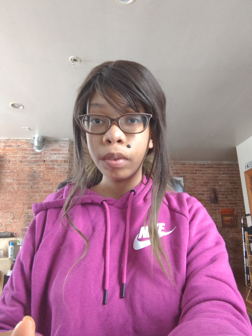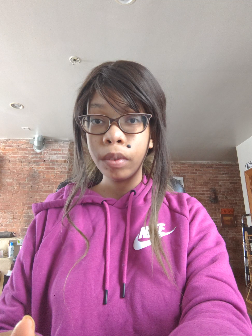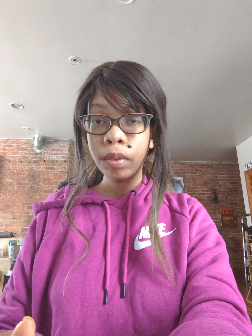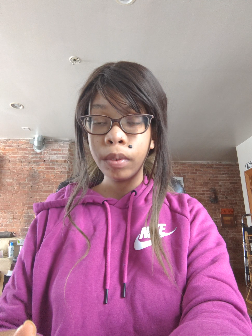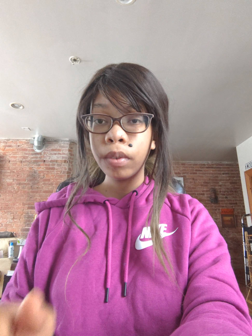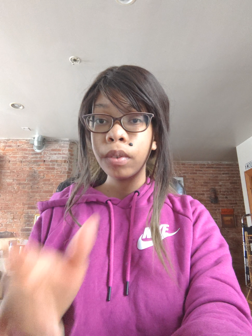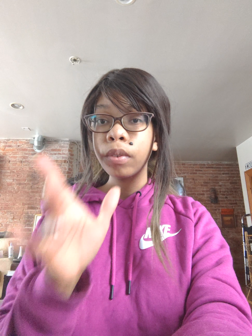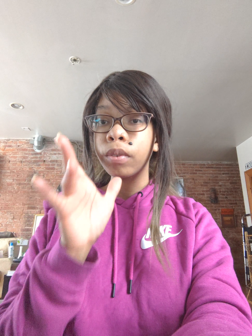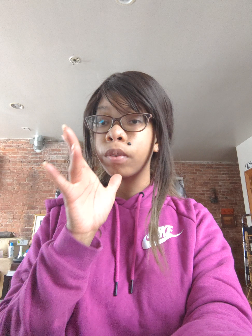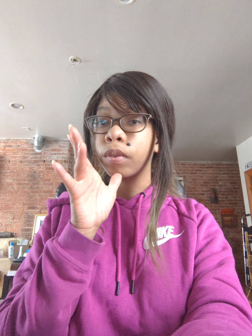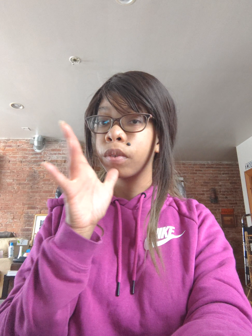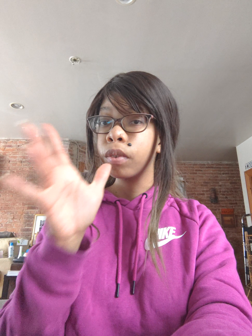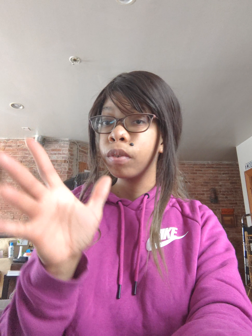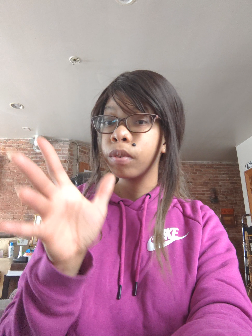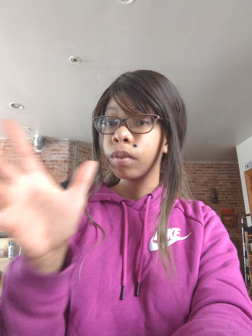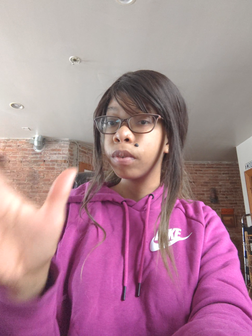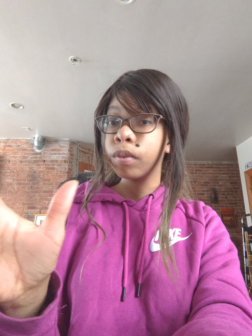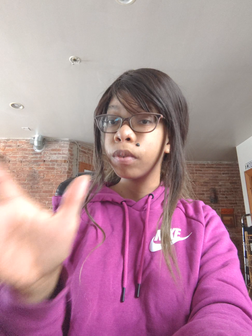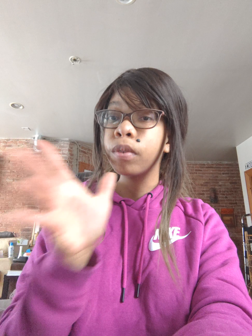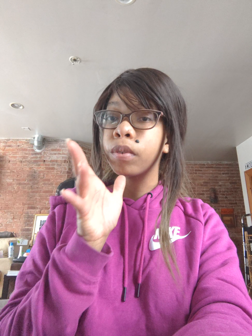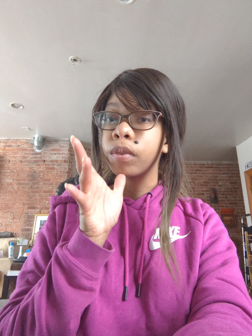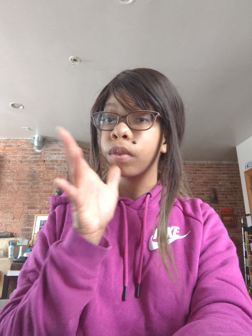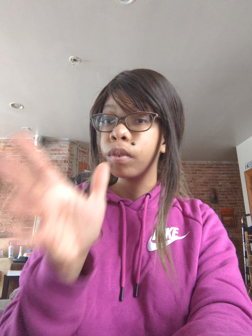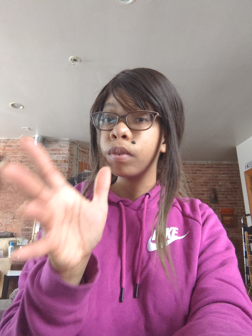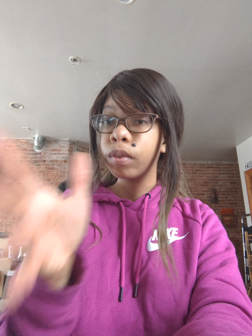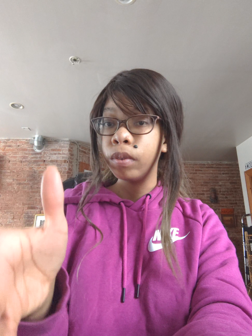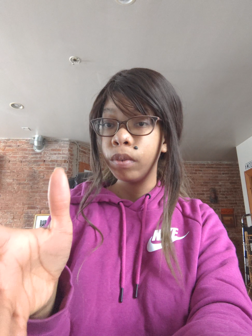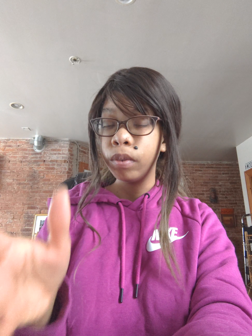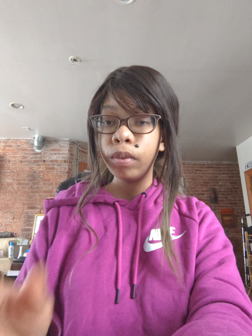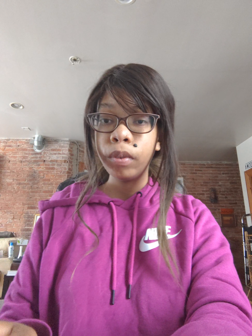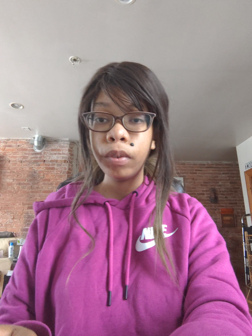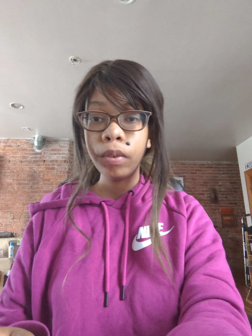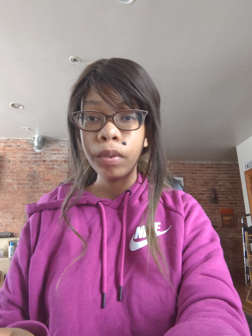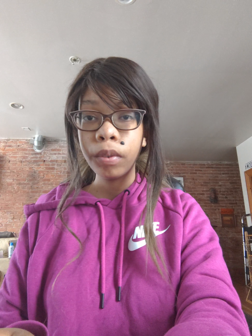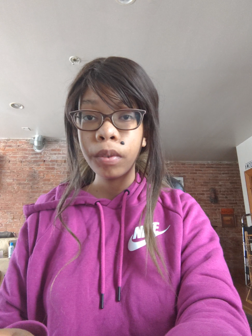grandma